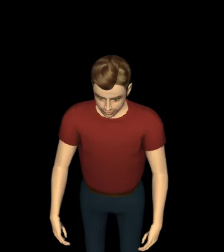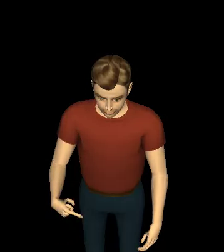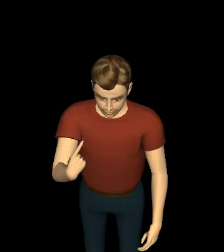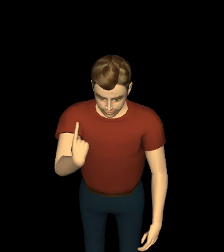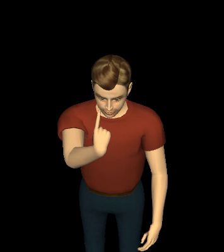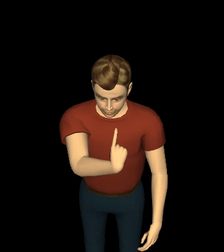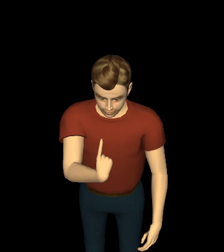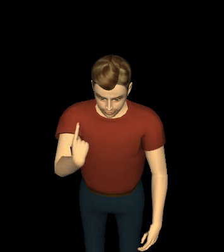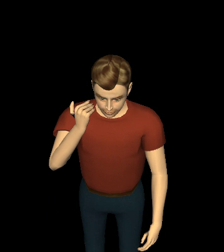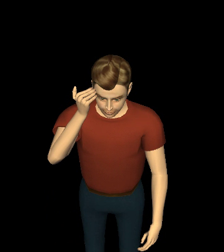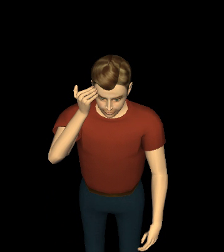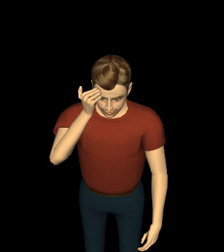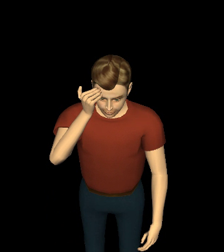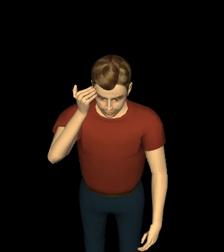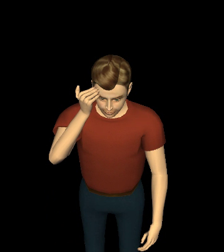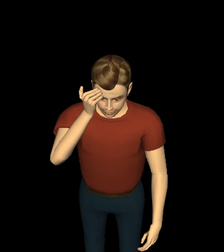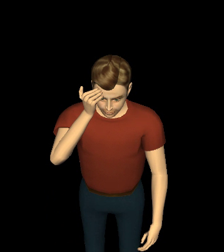رأس